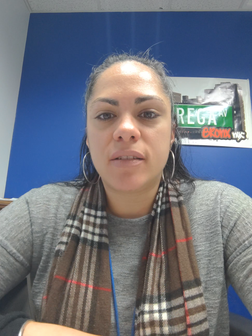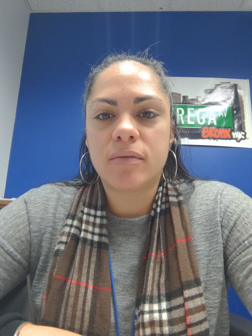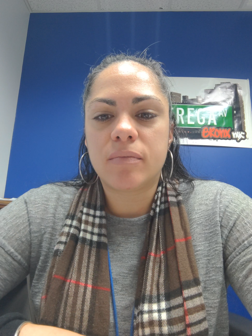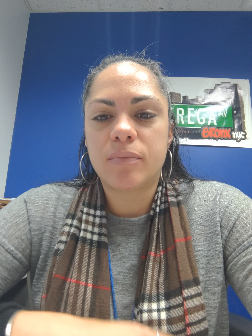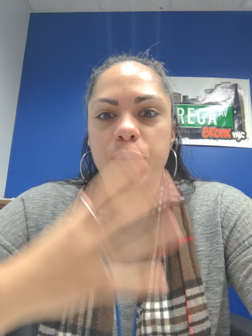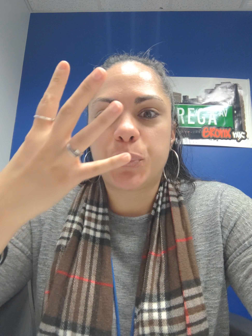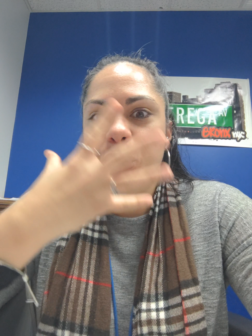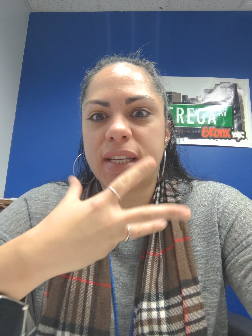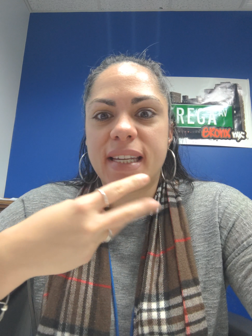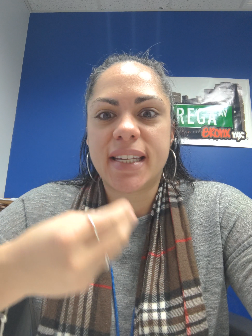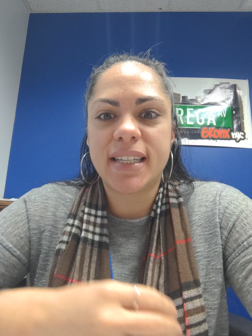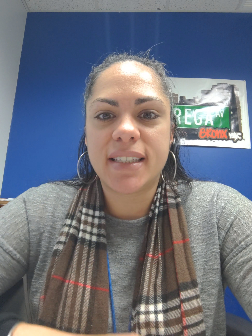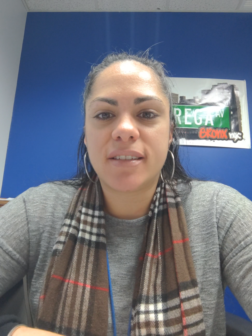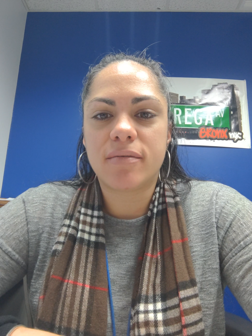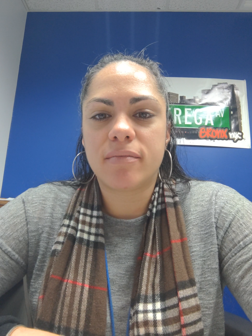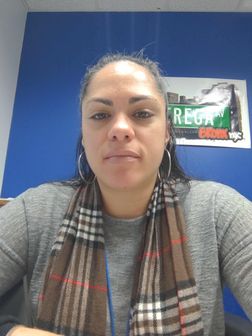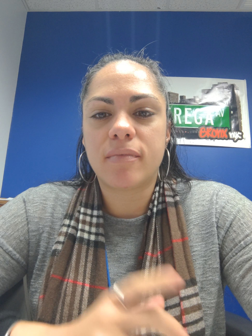pretty